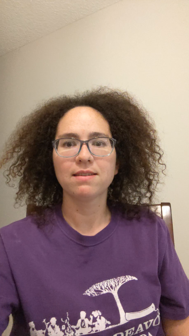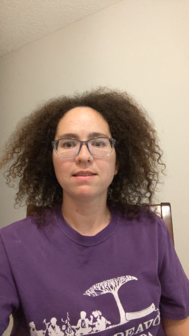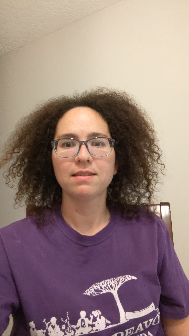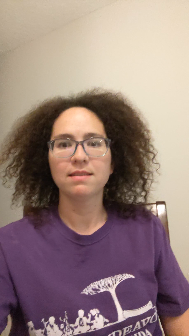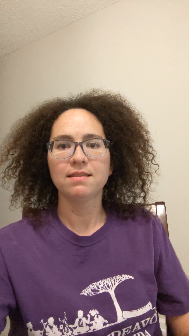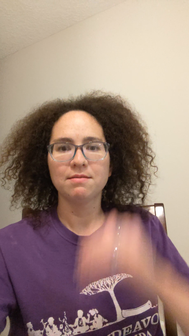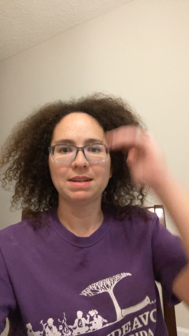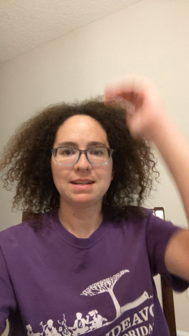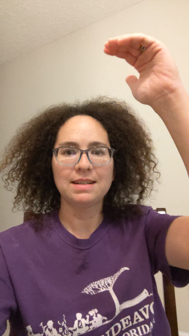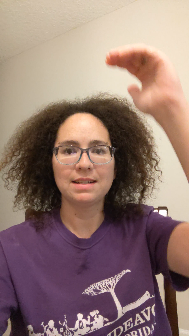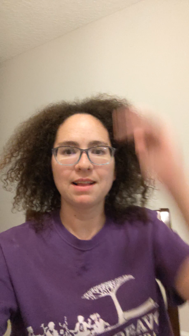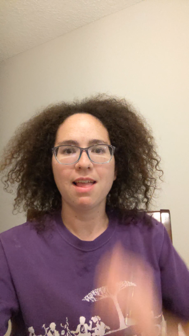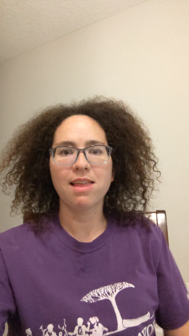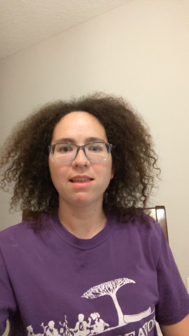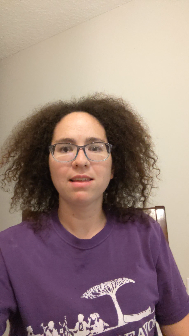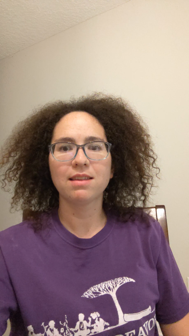big